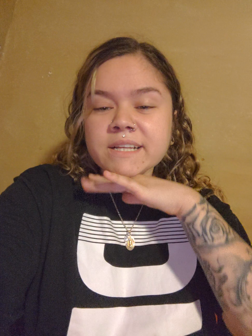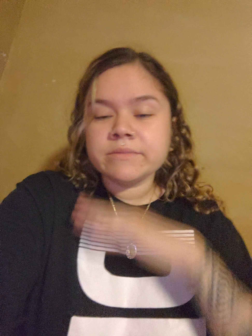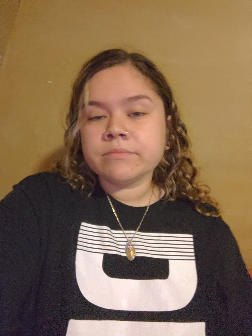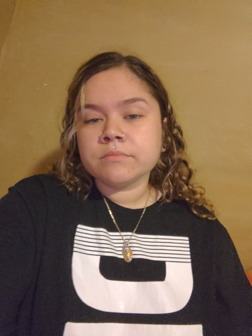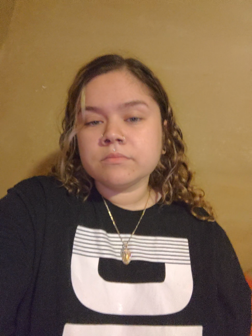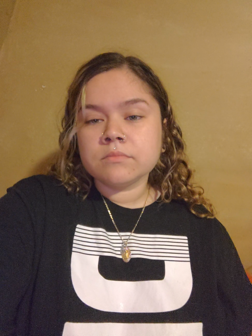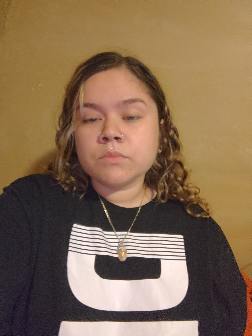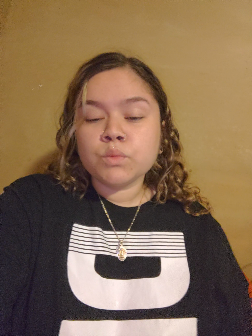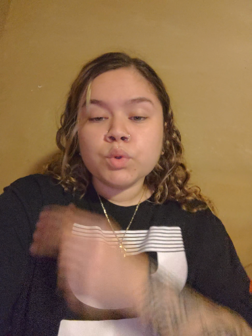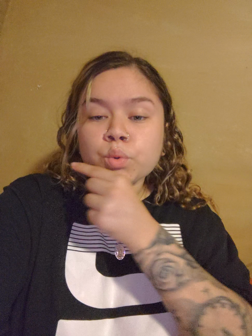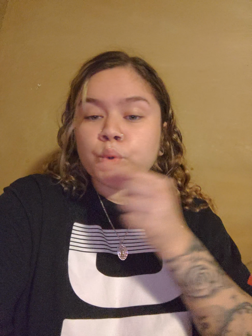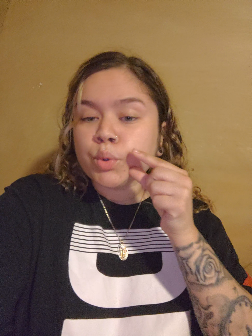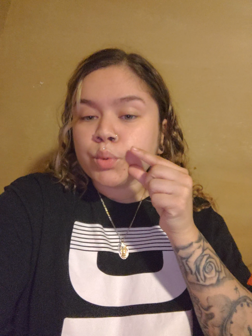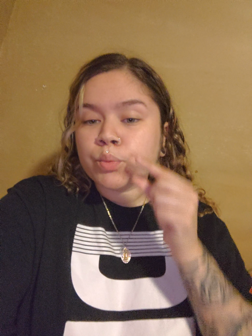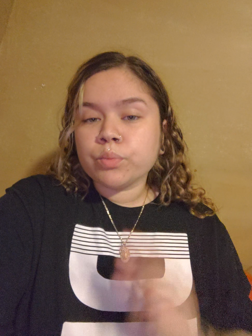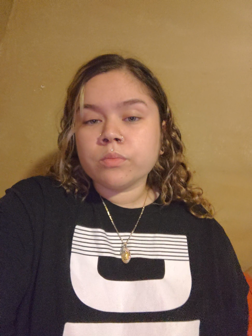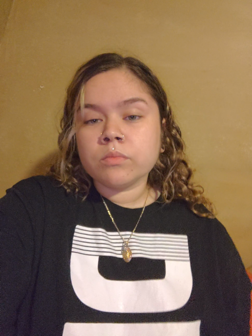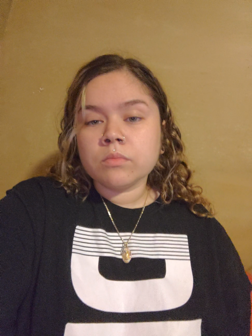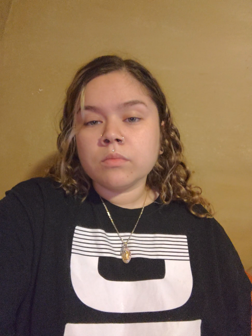glue